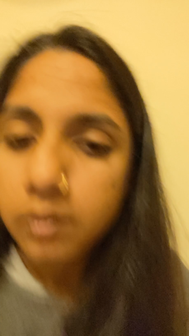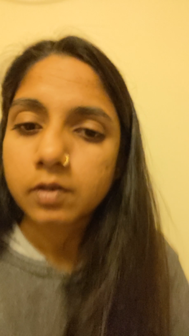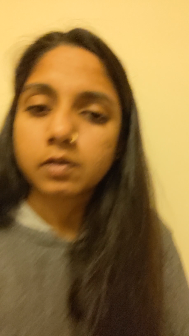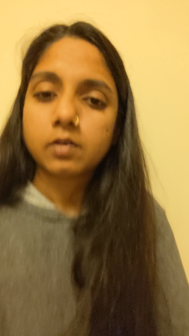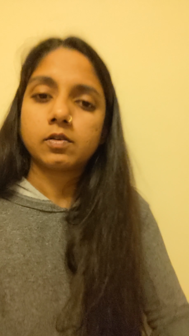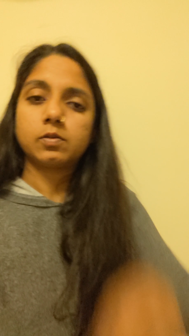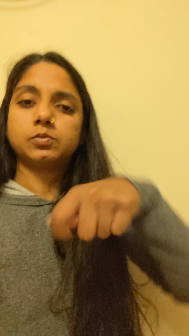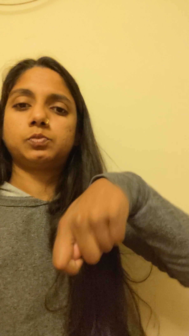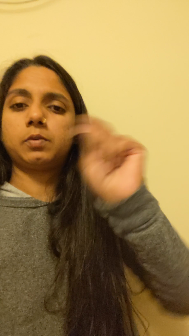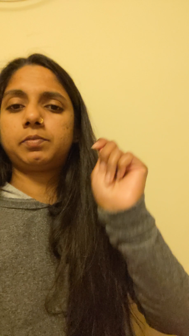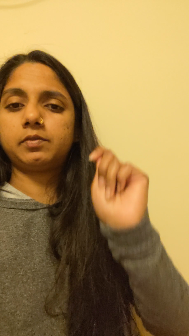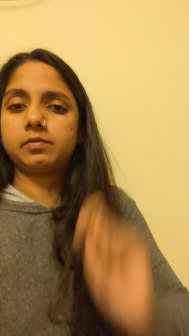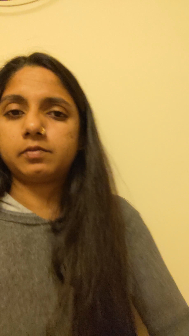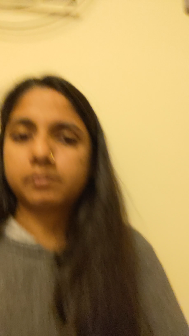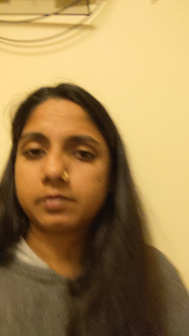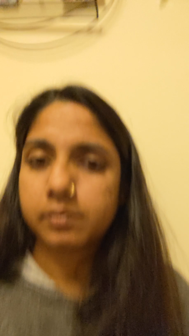rip